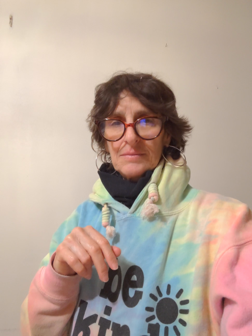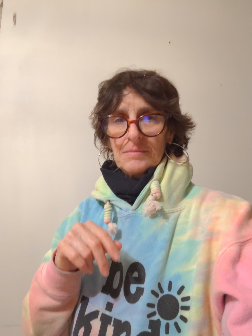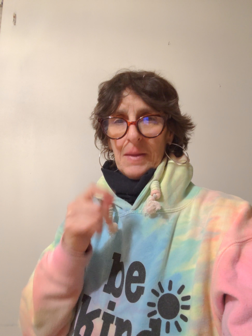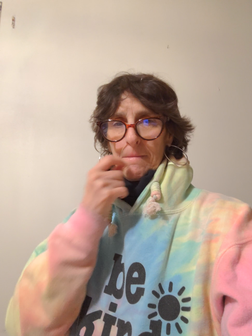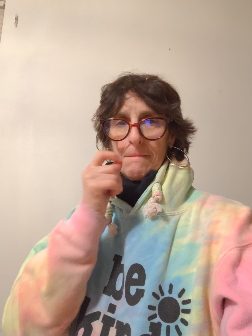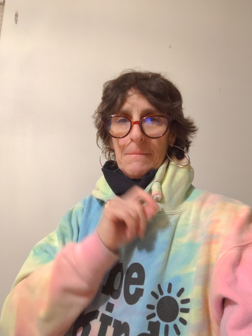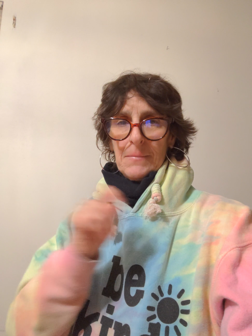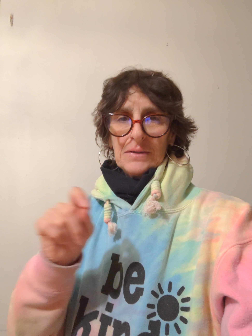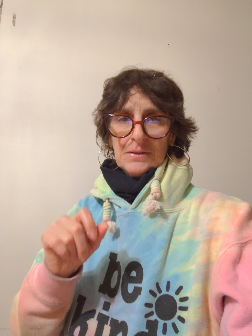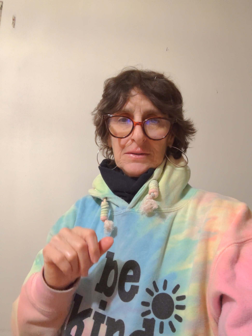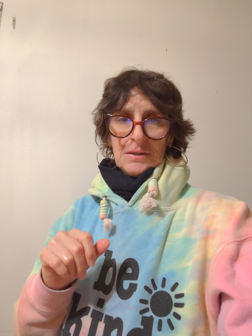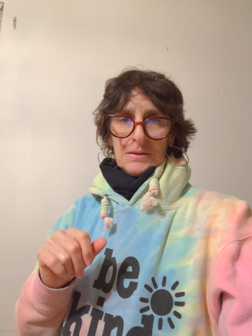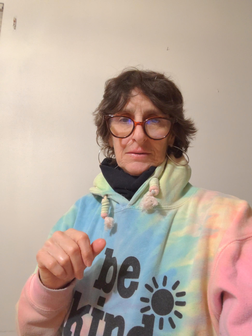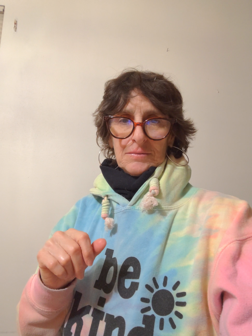pencil